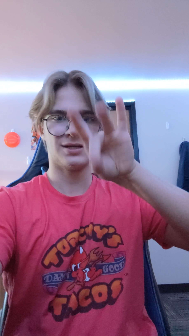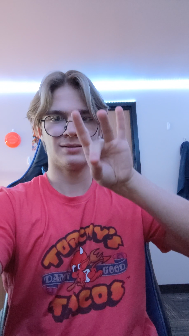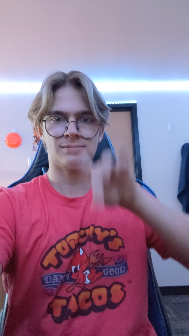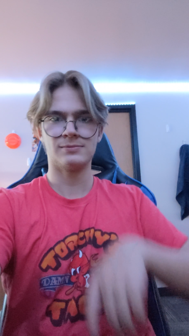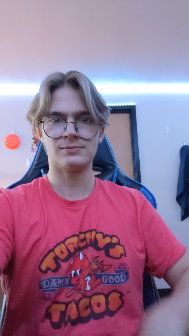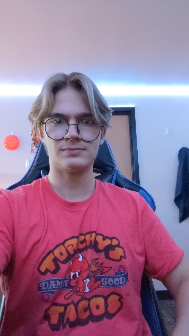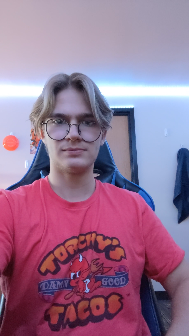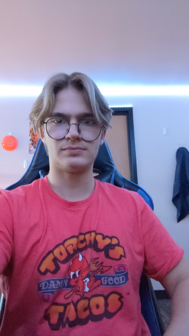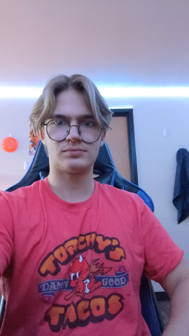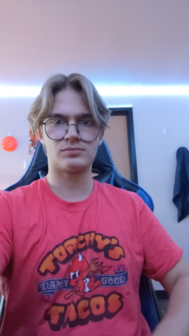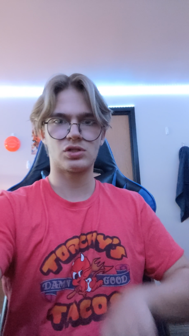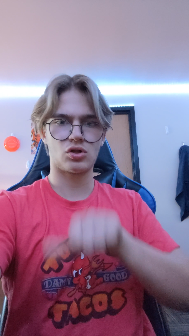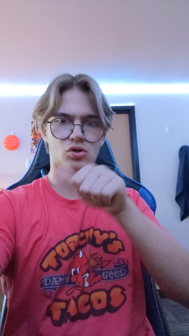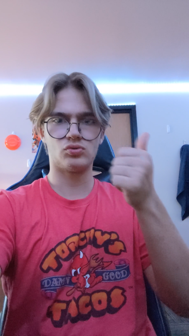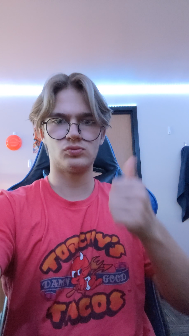other